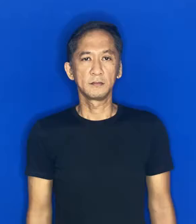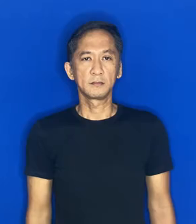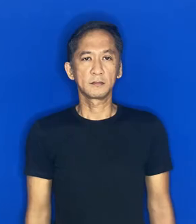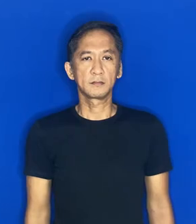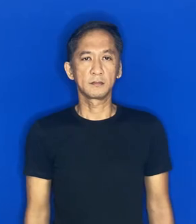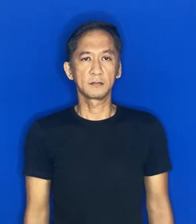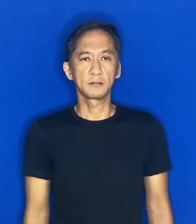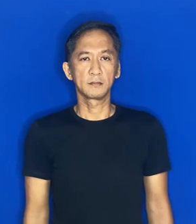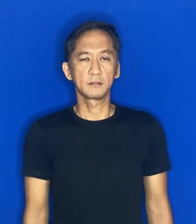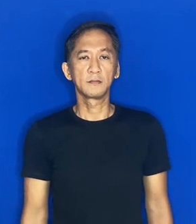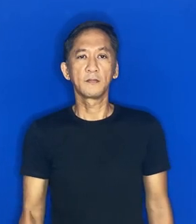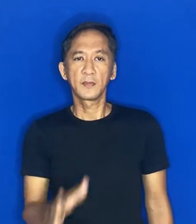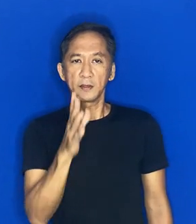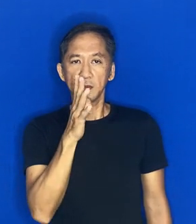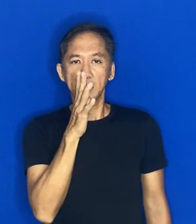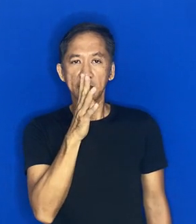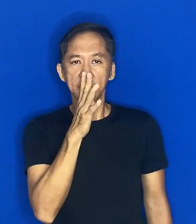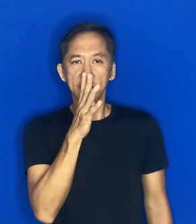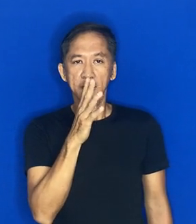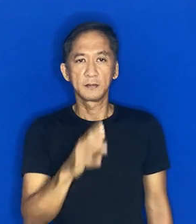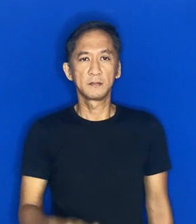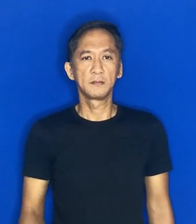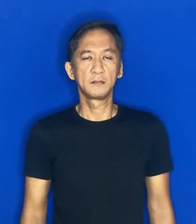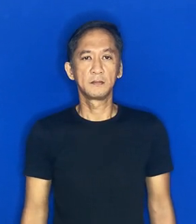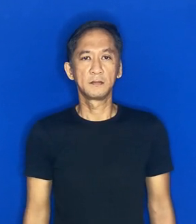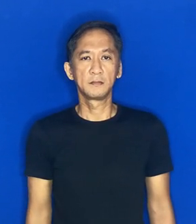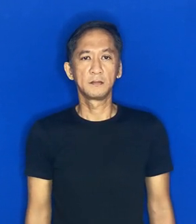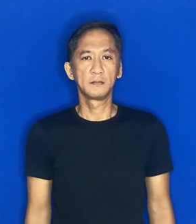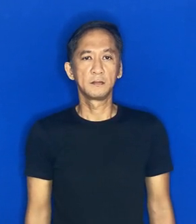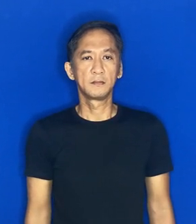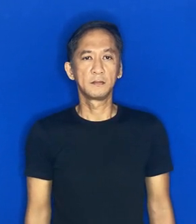mother